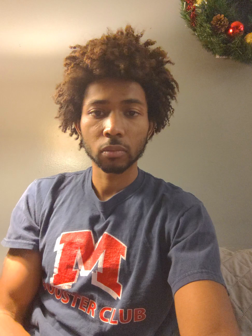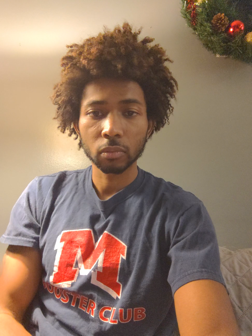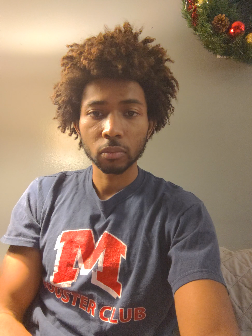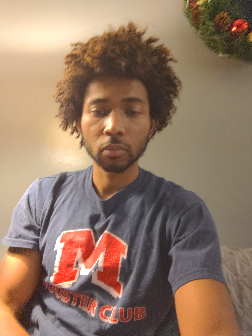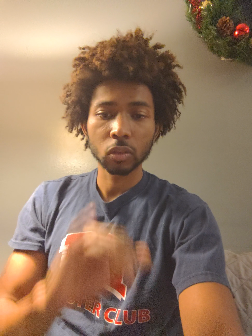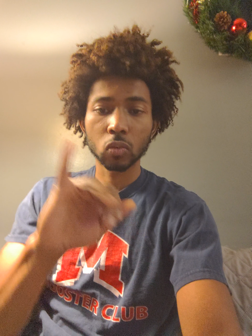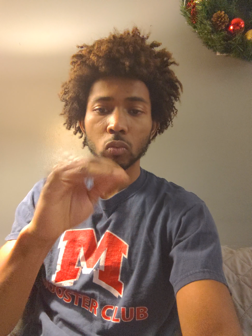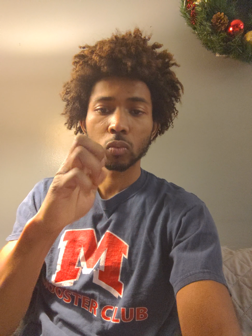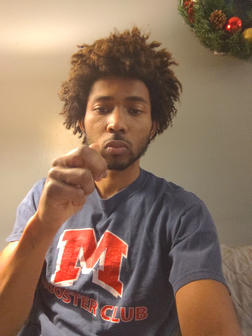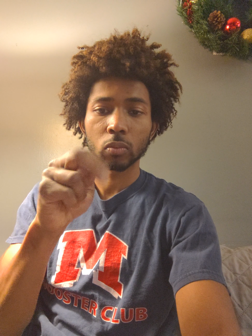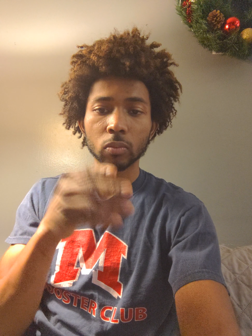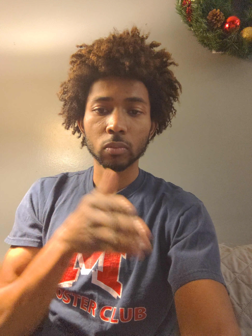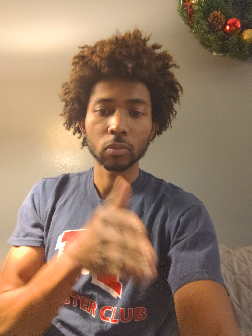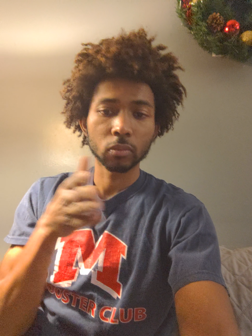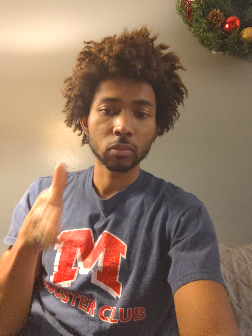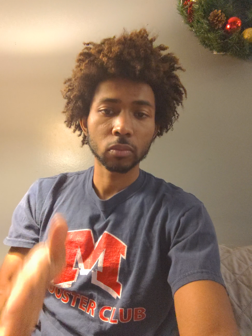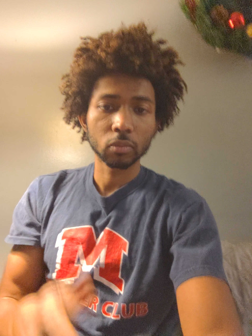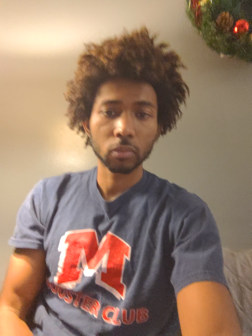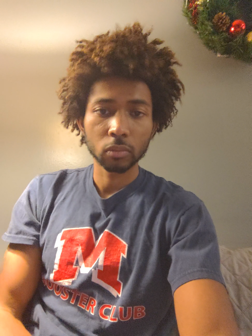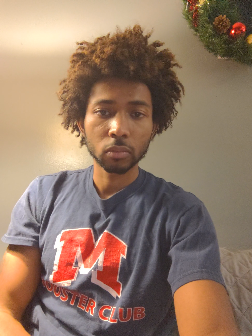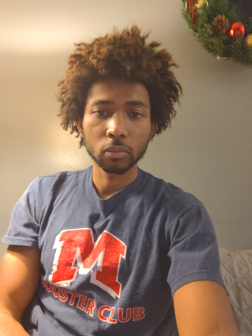jeans